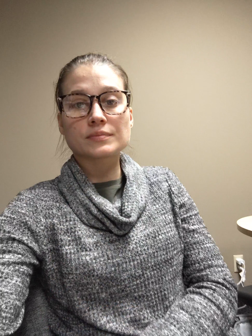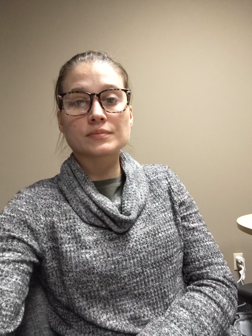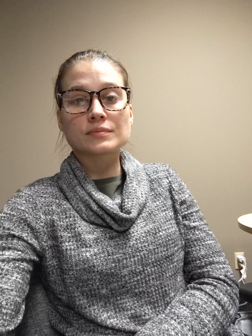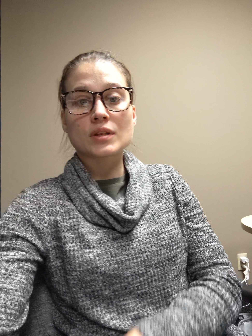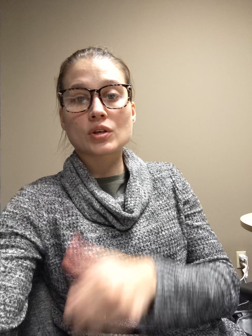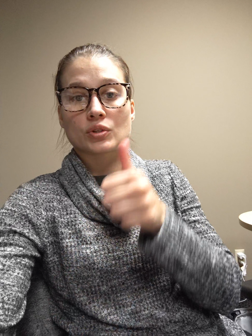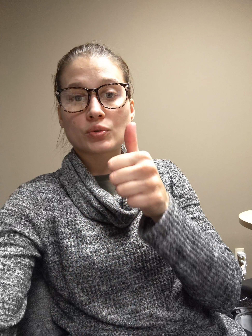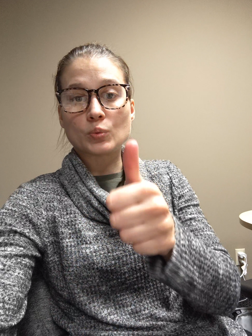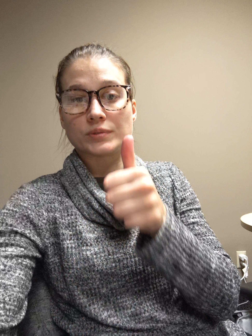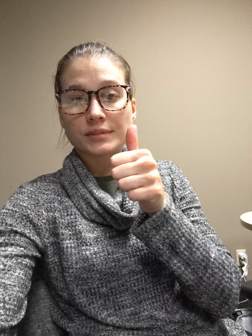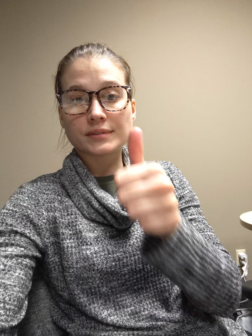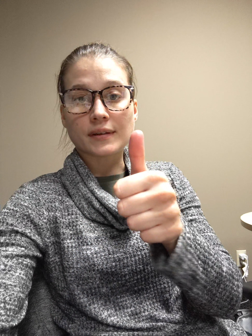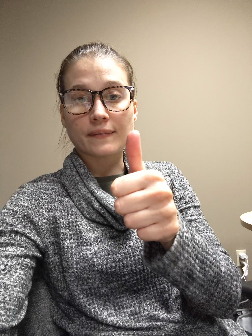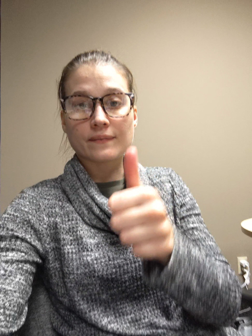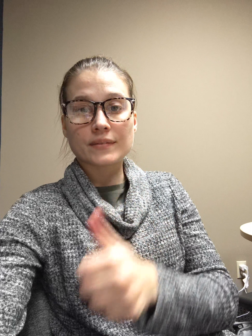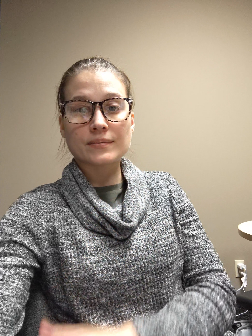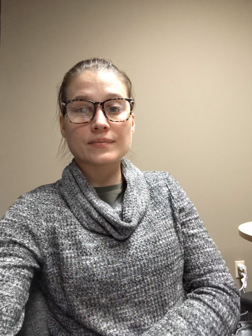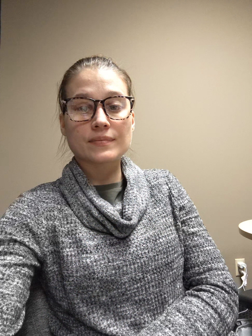yourself